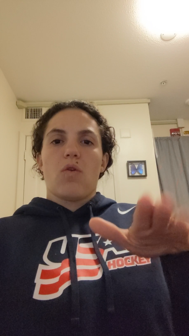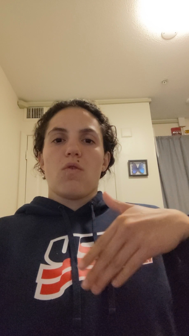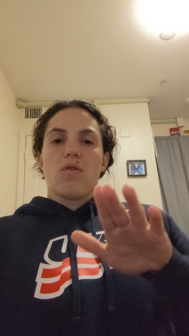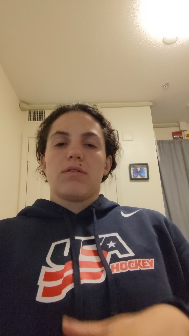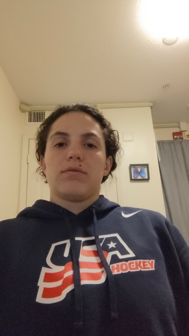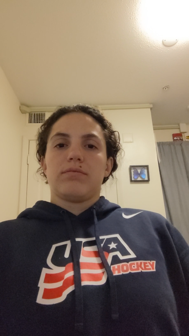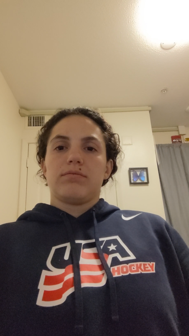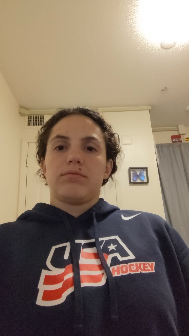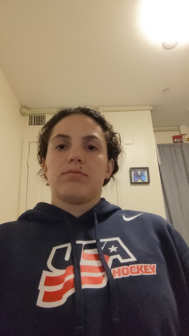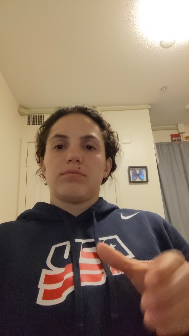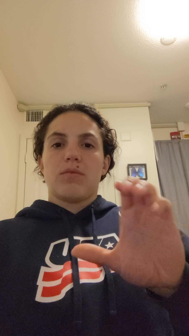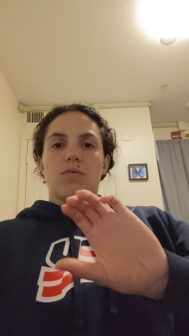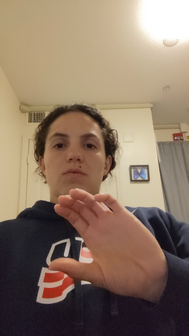pour